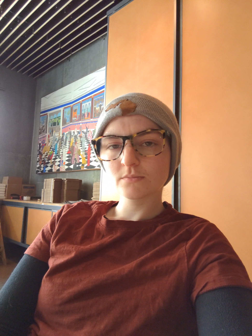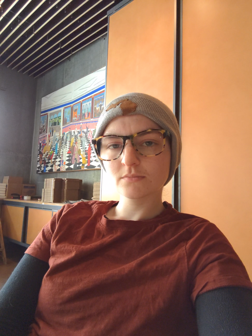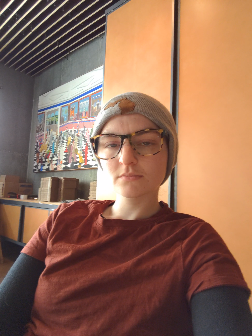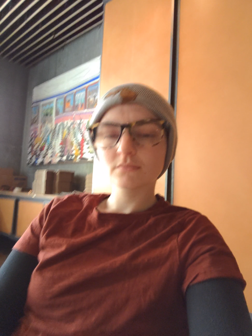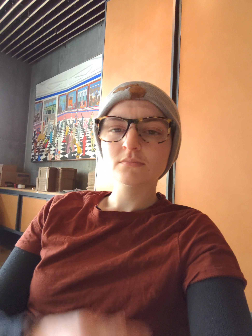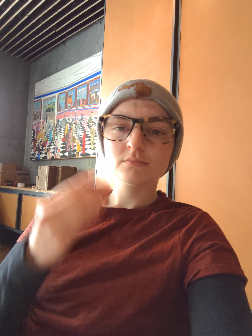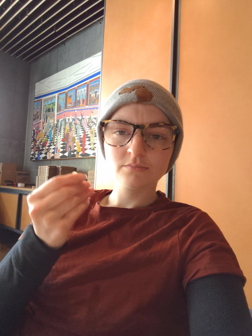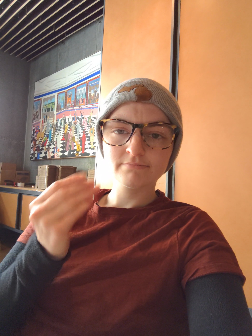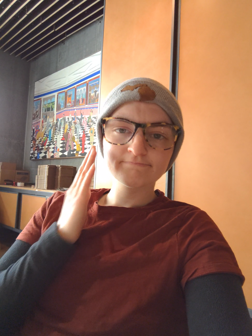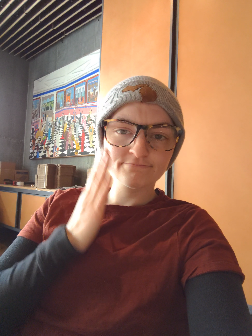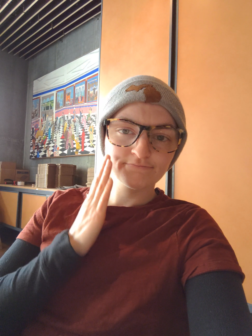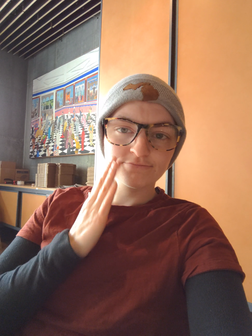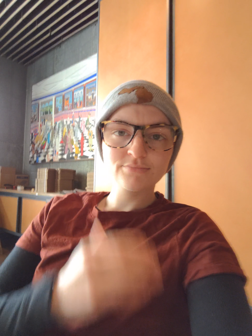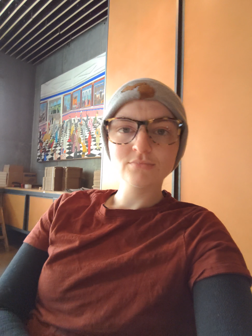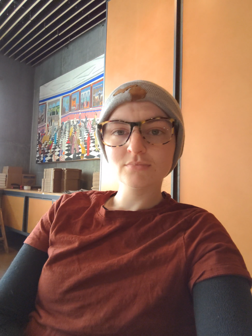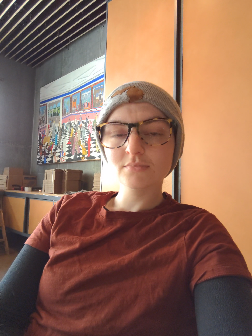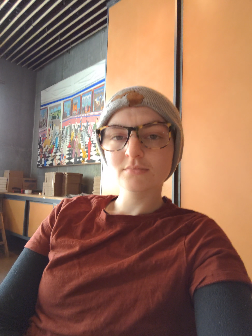napkin